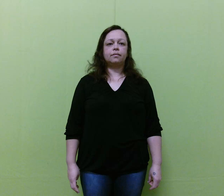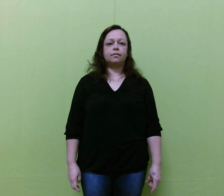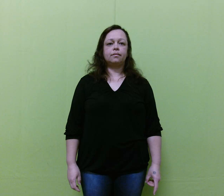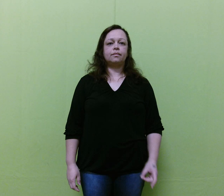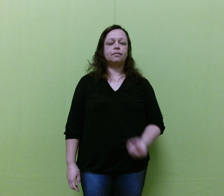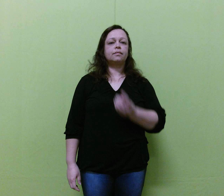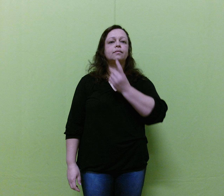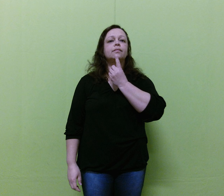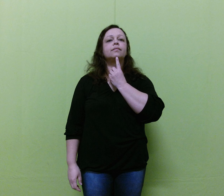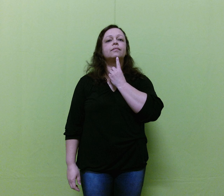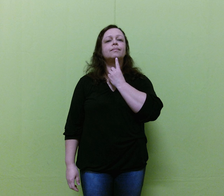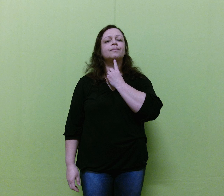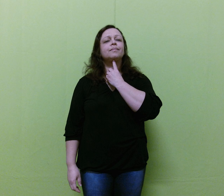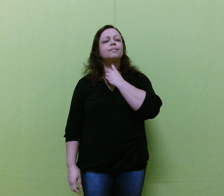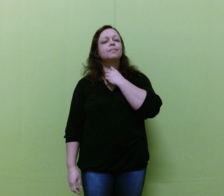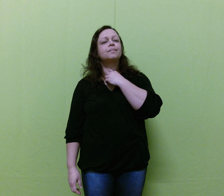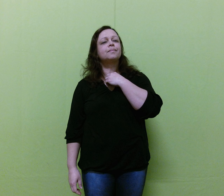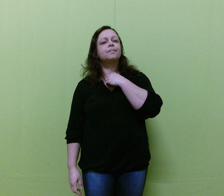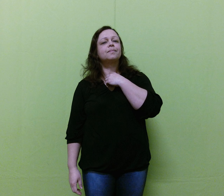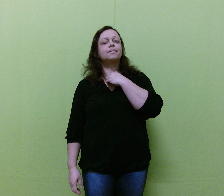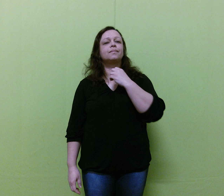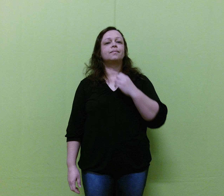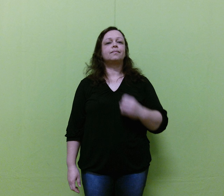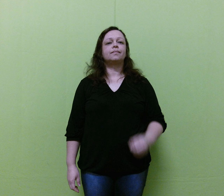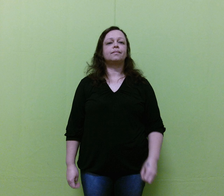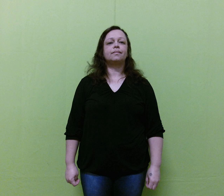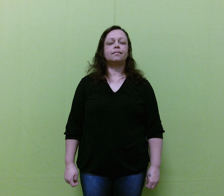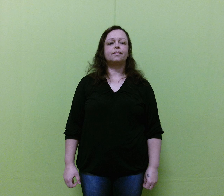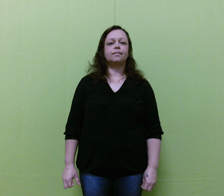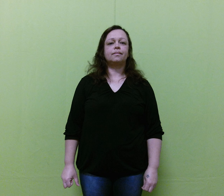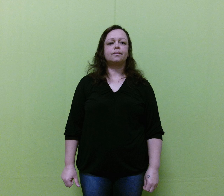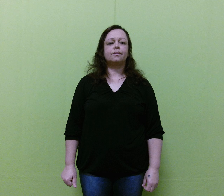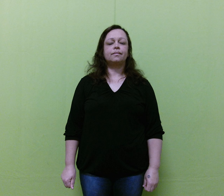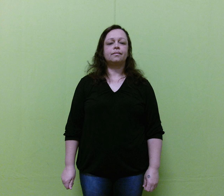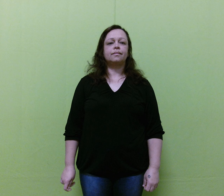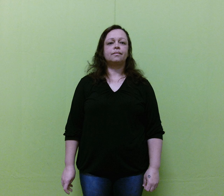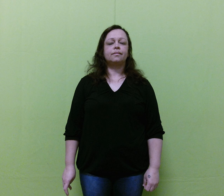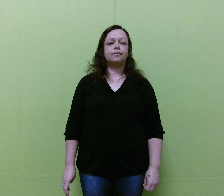vontade